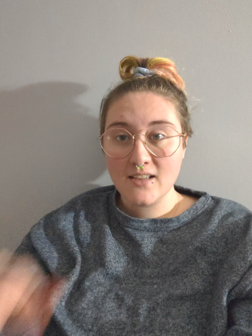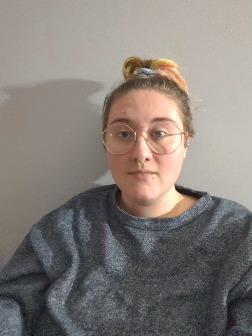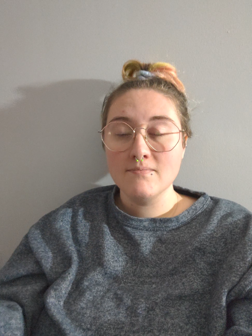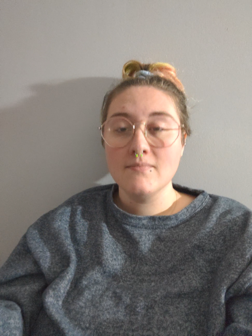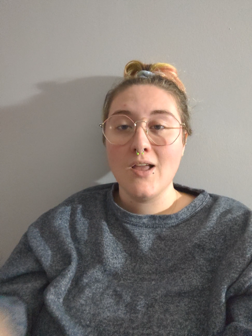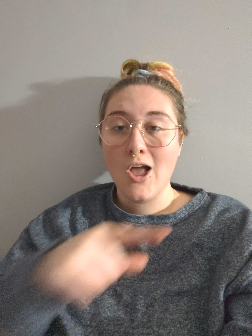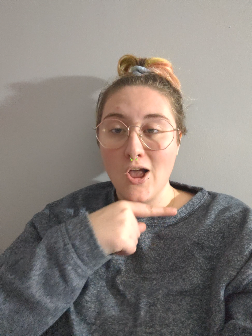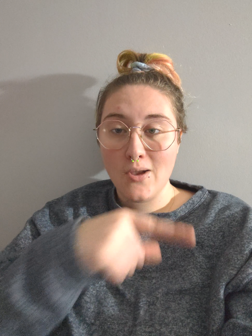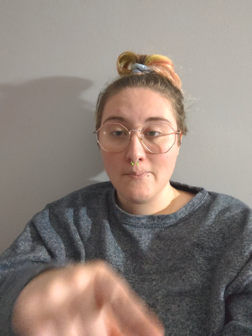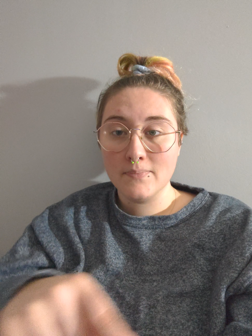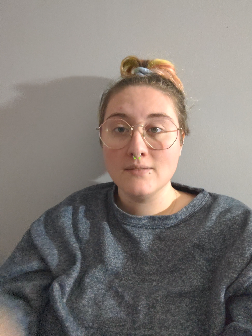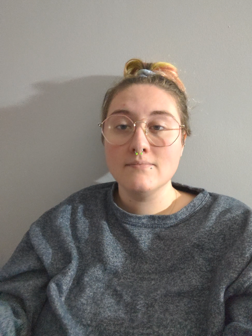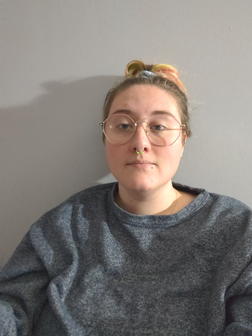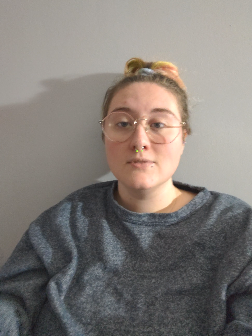arm